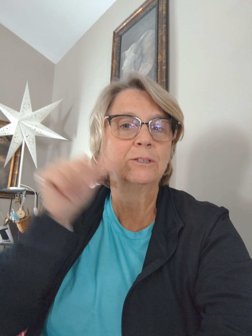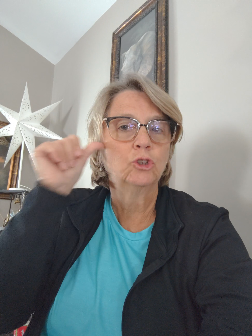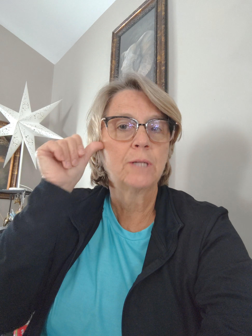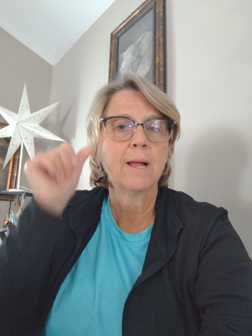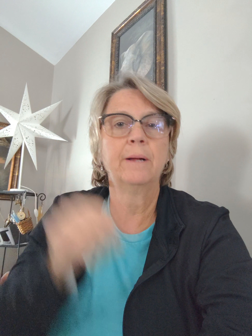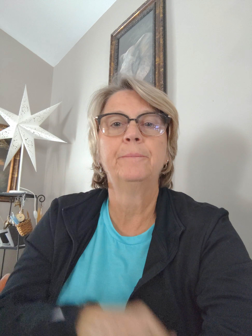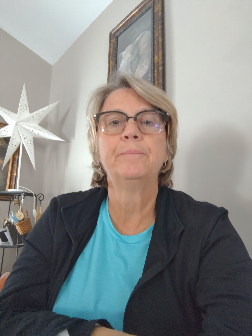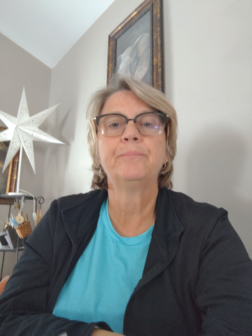yesterday